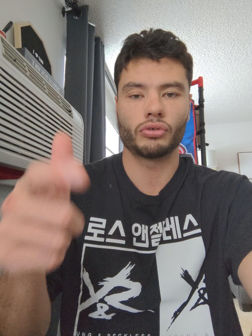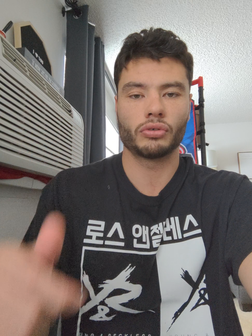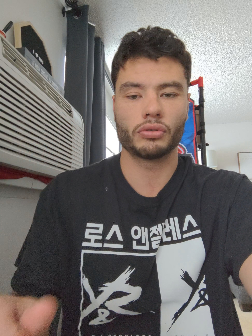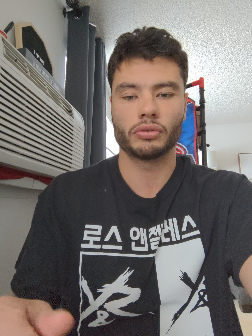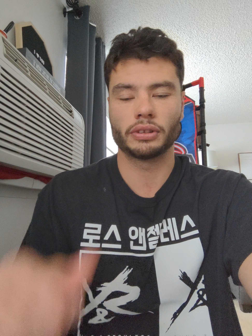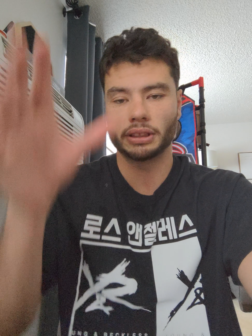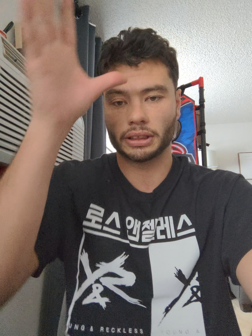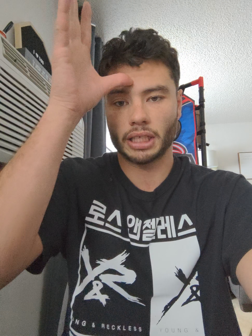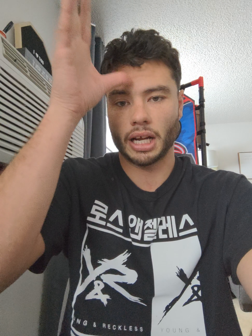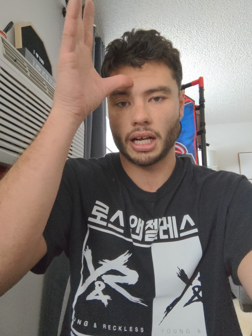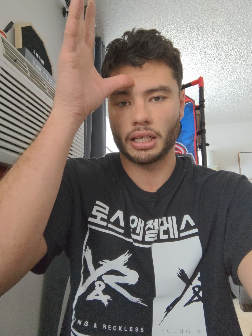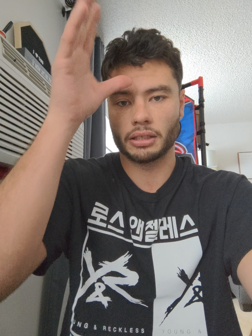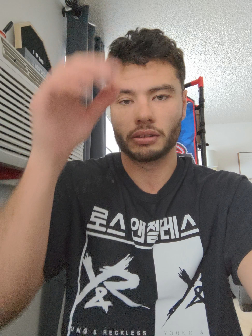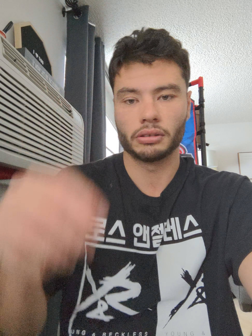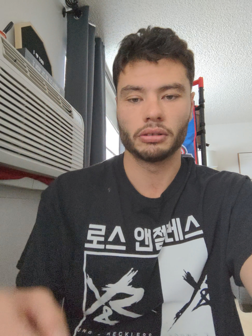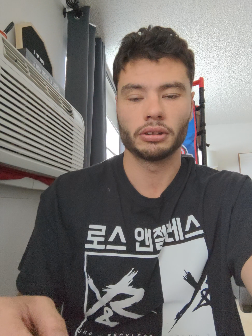dad